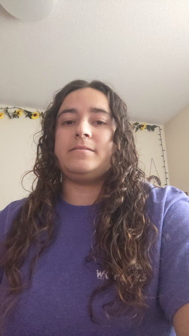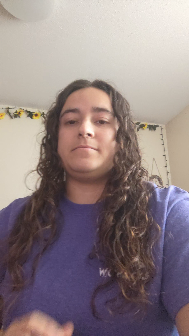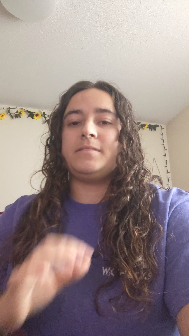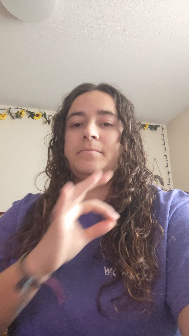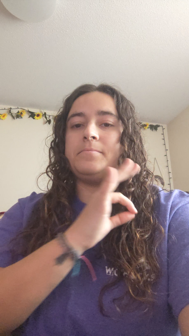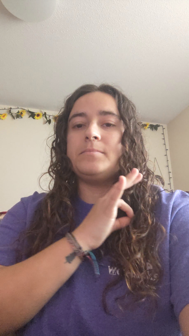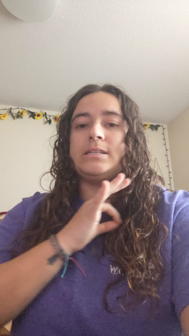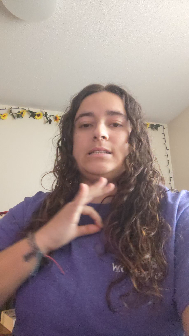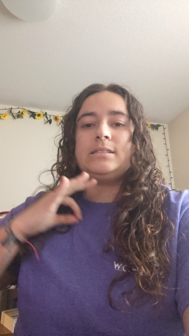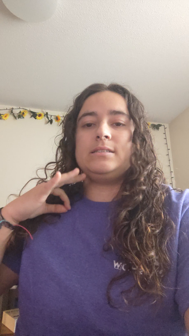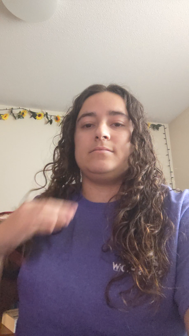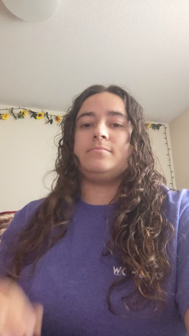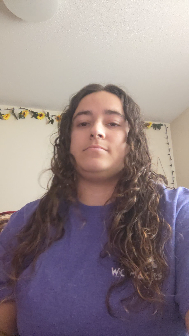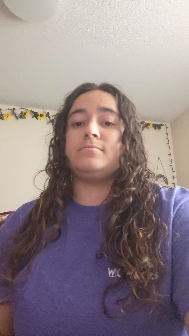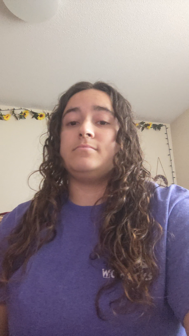beads